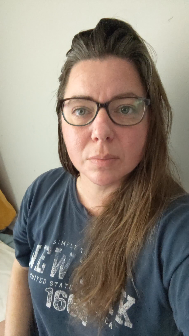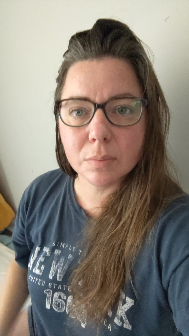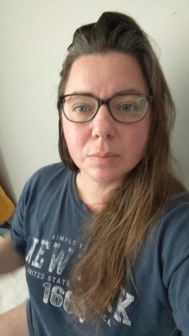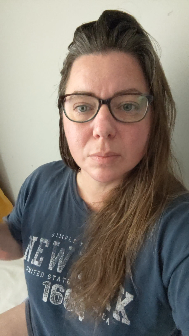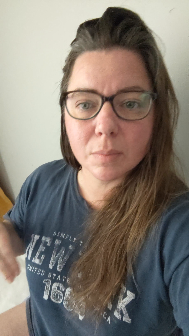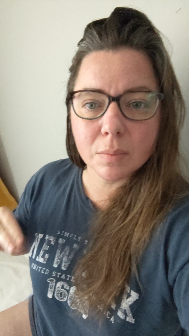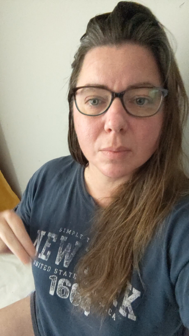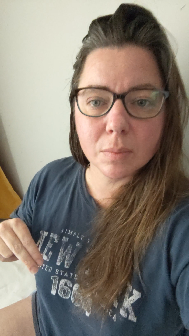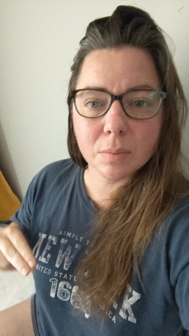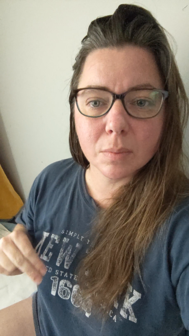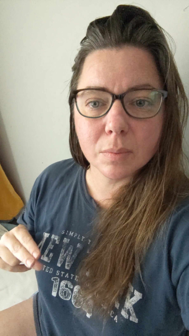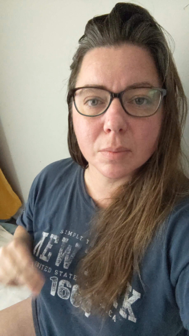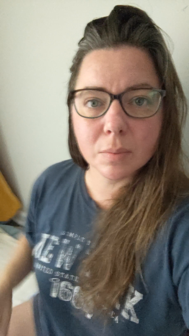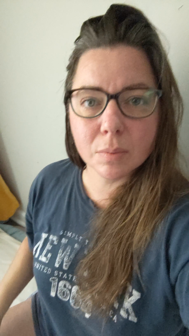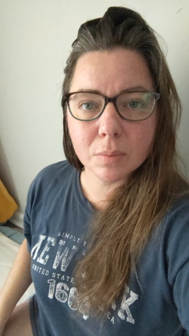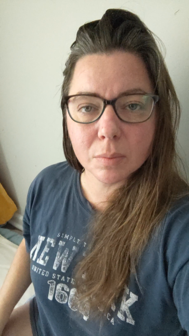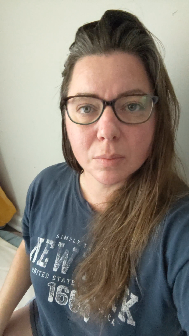diaper